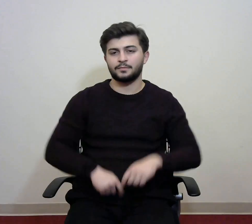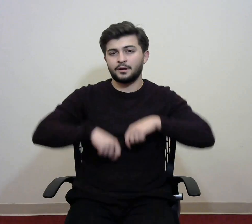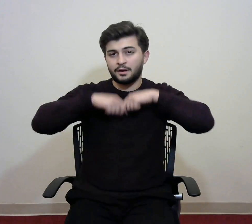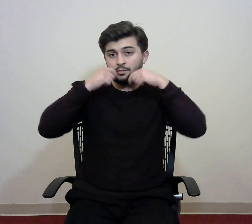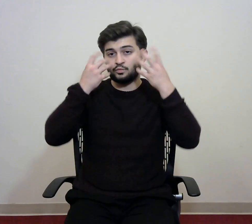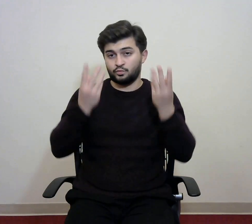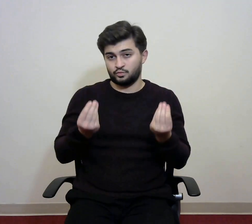ad günü